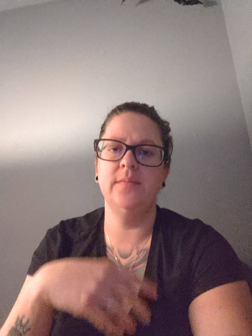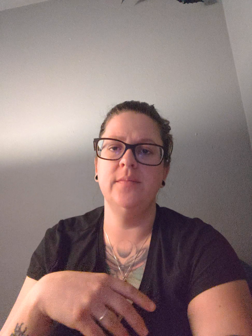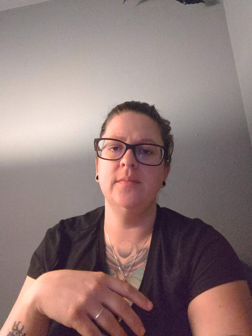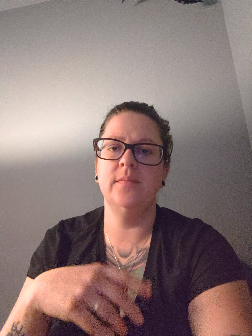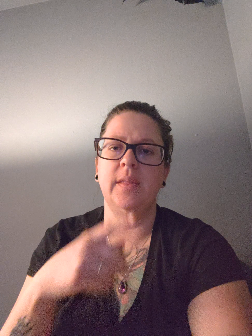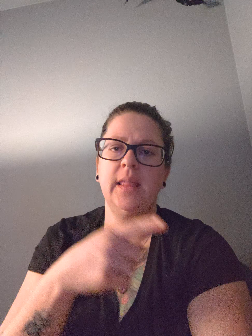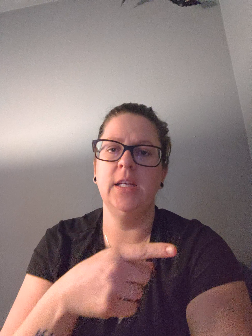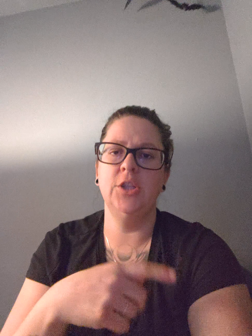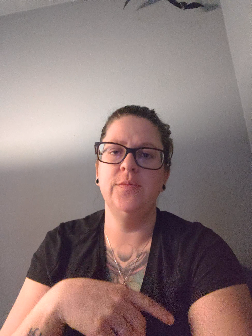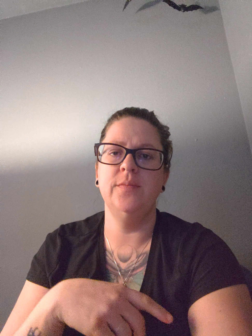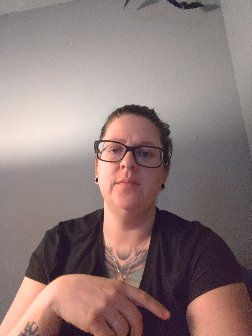there